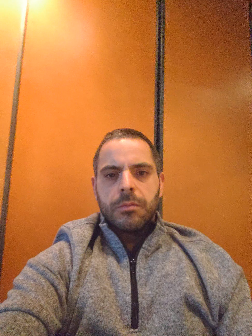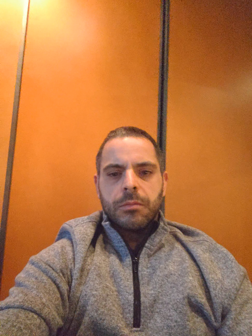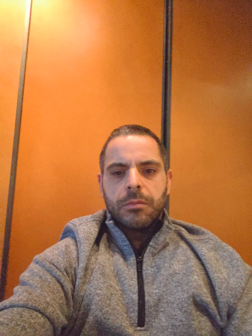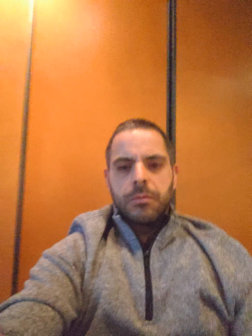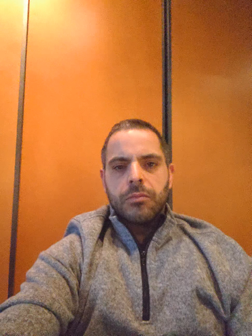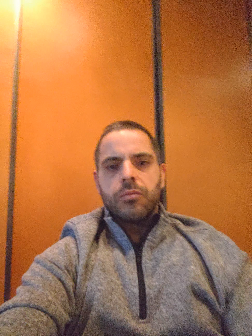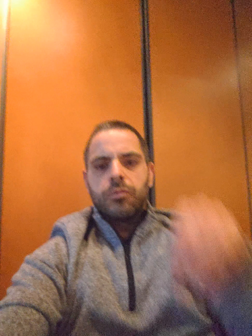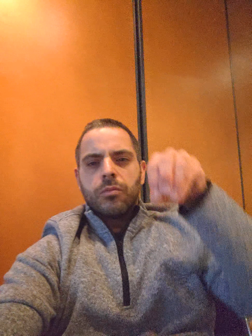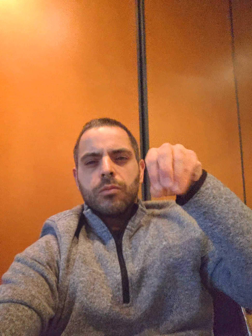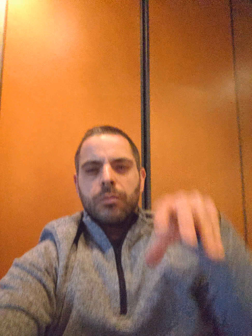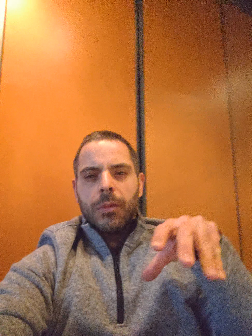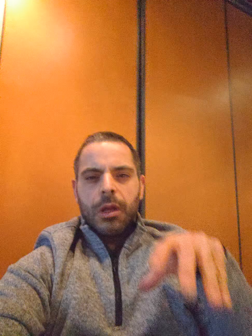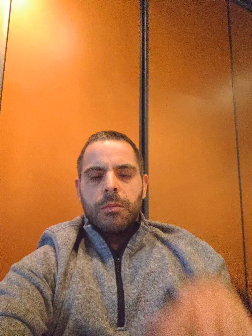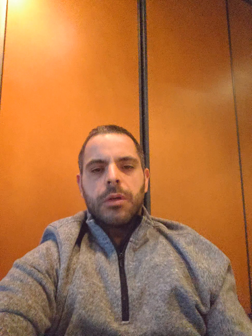drop